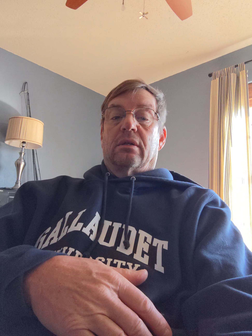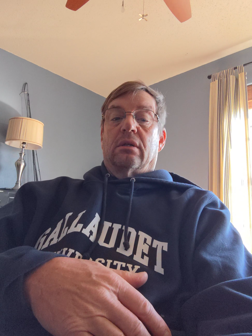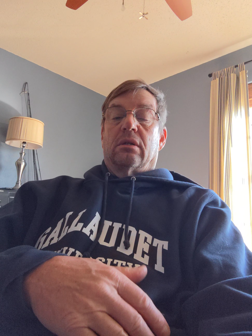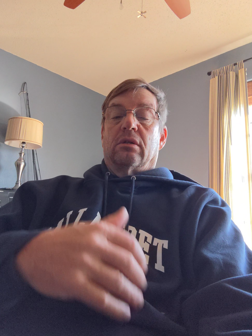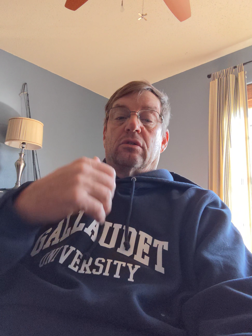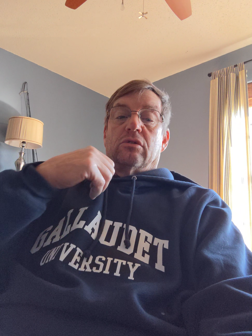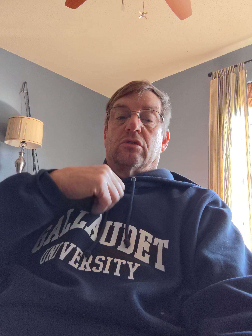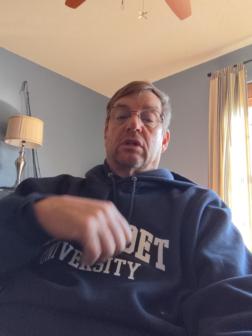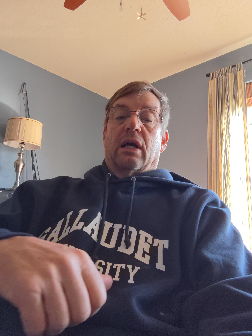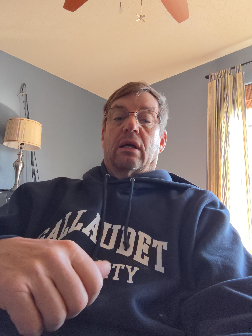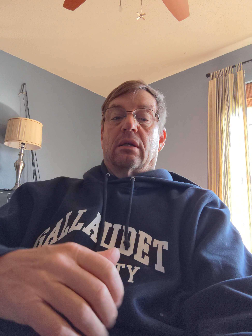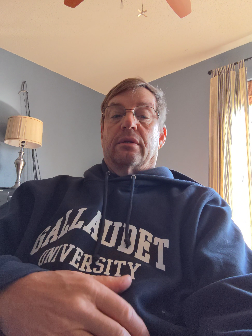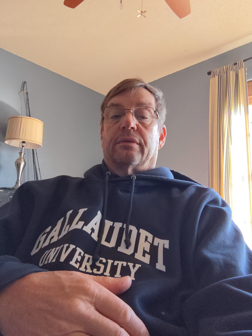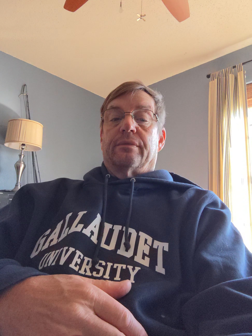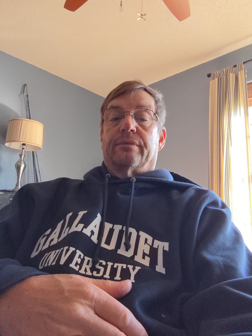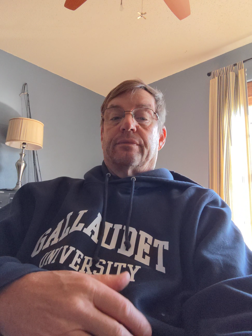jacket